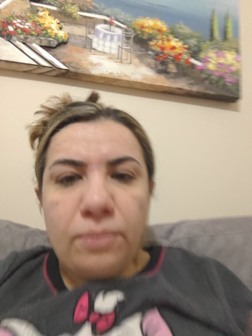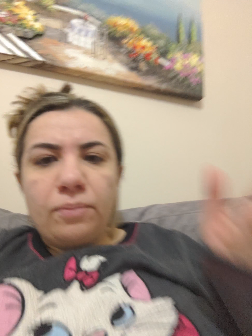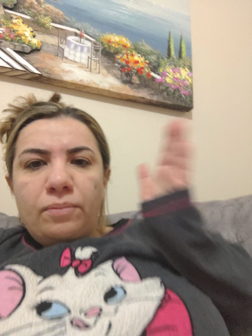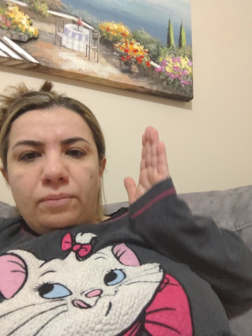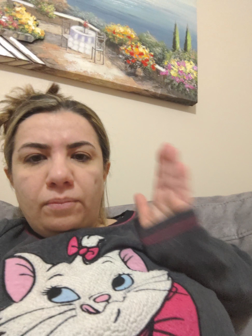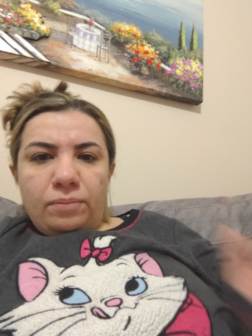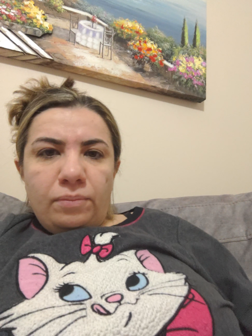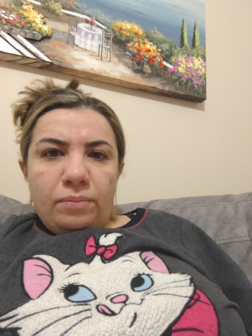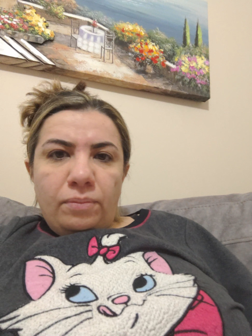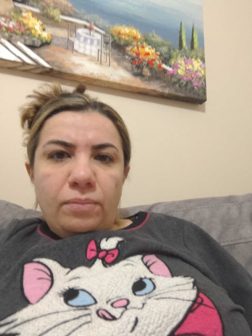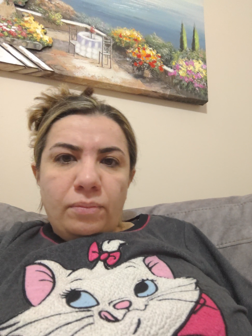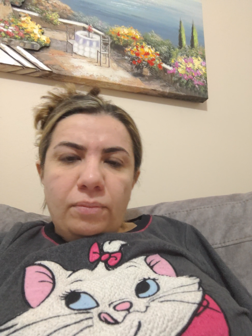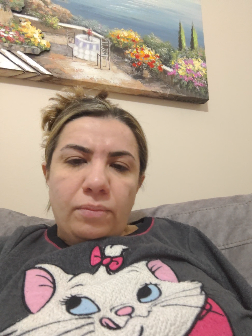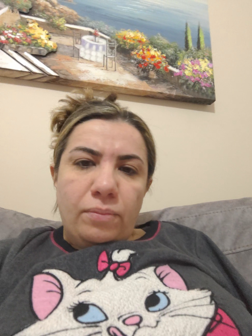beside